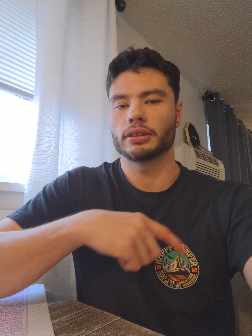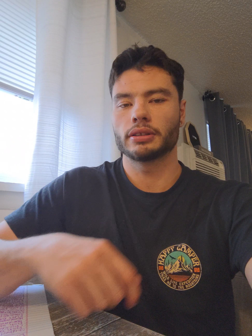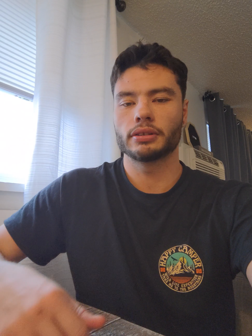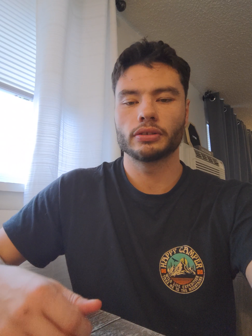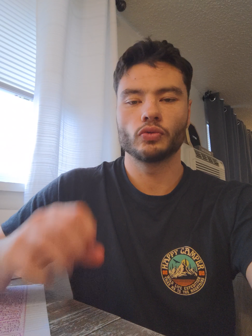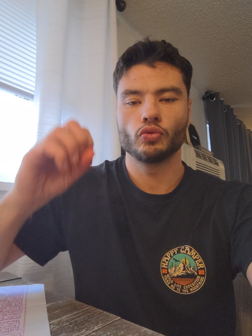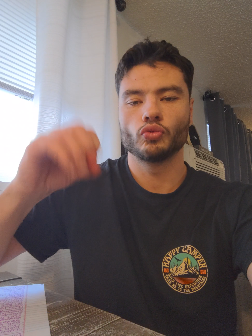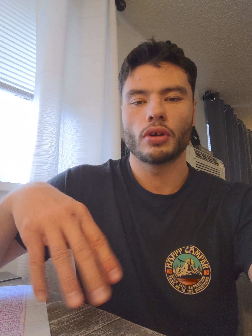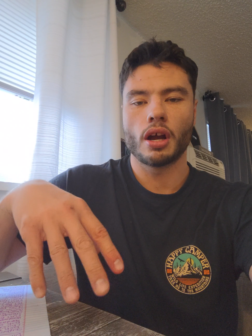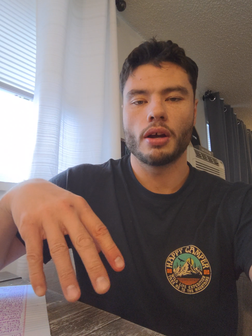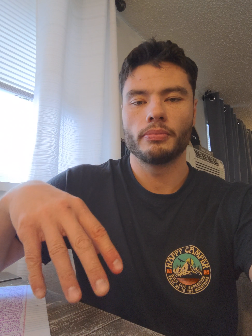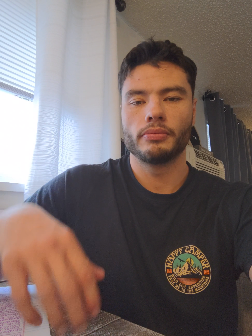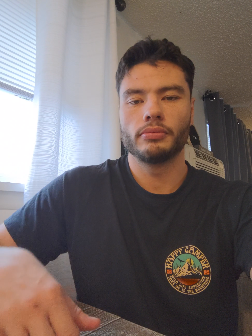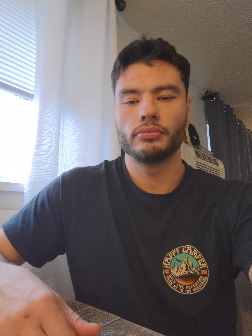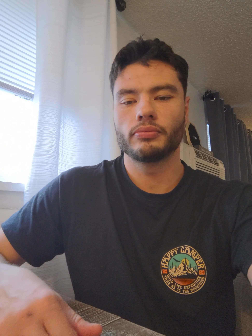drop